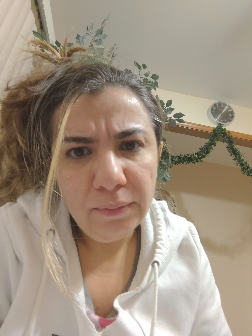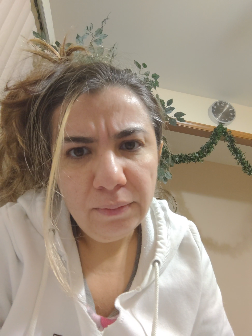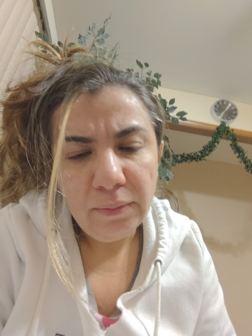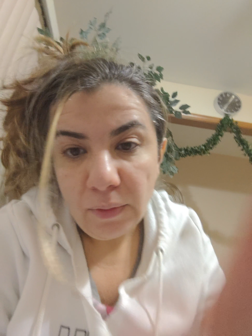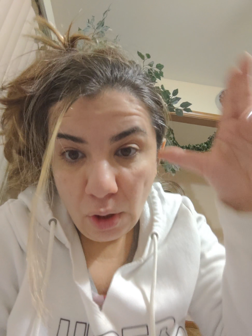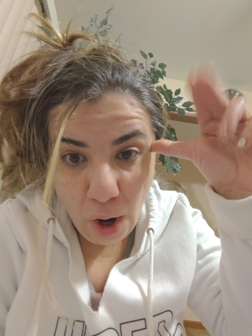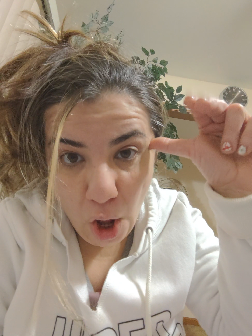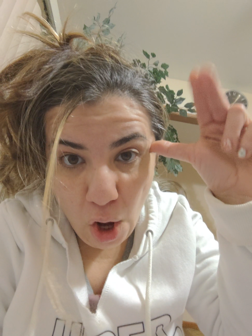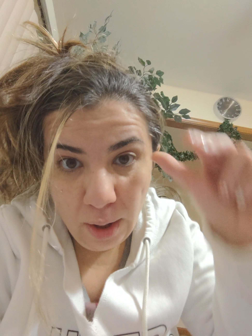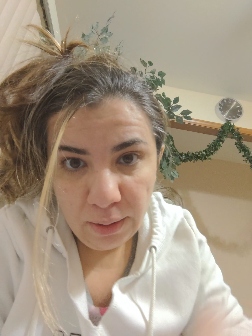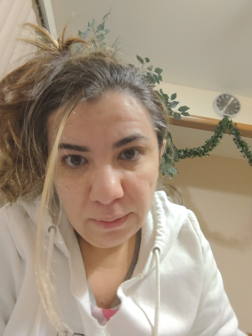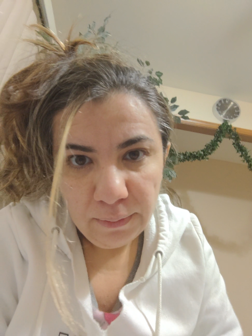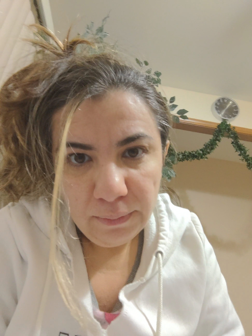horse